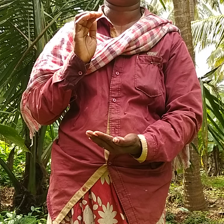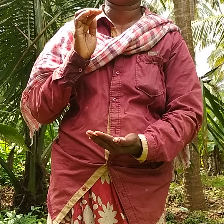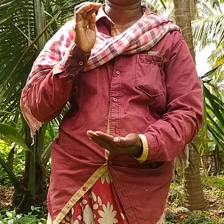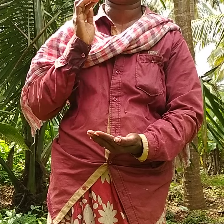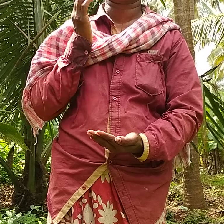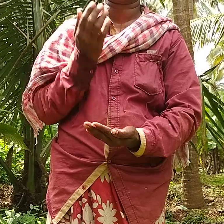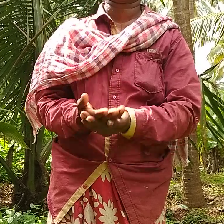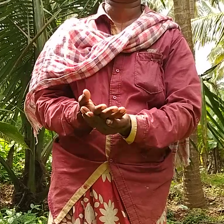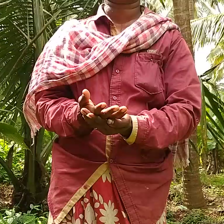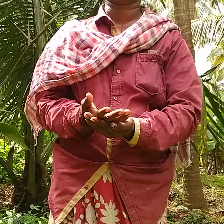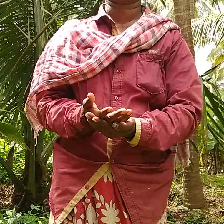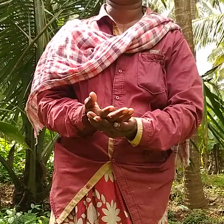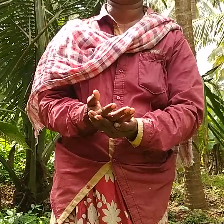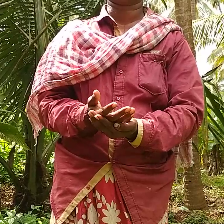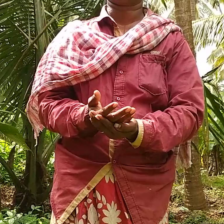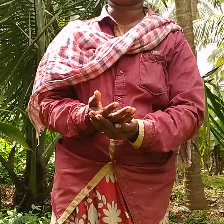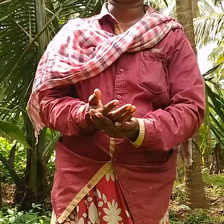Coconut